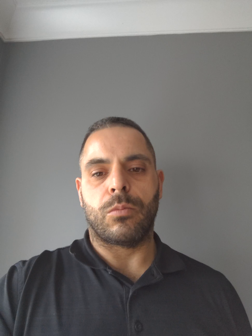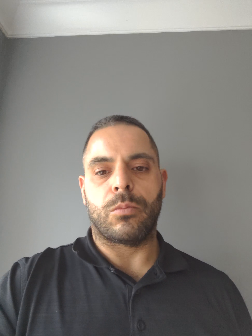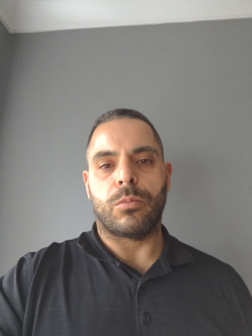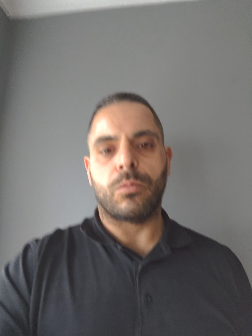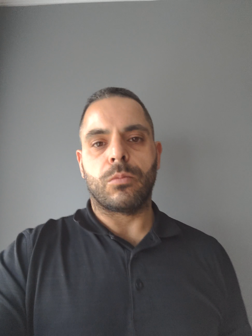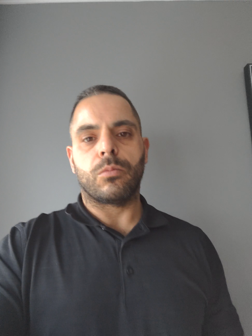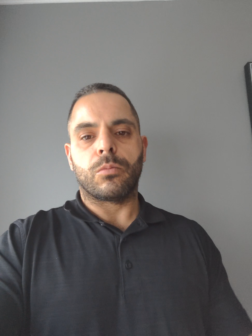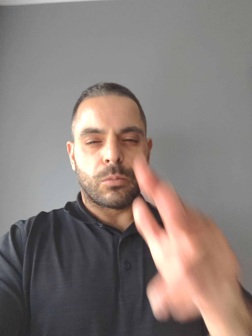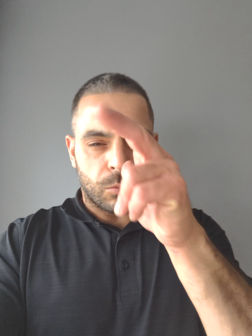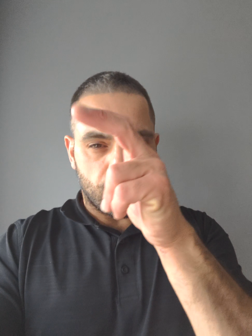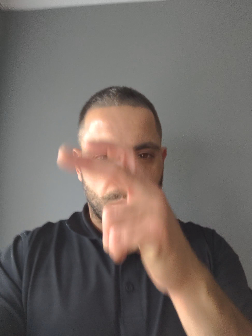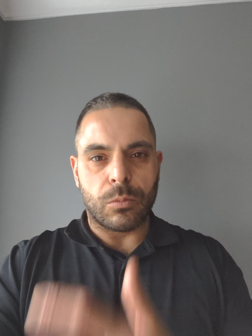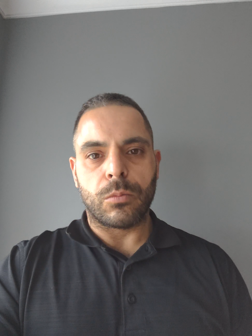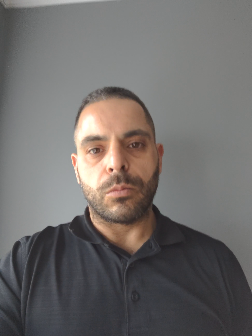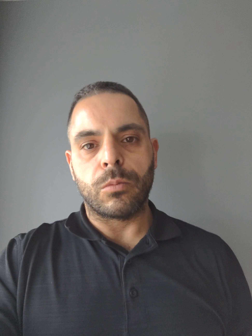bug